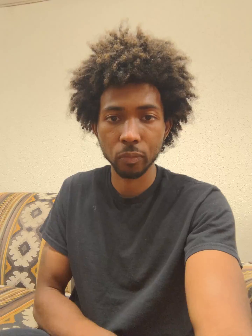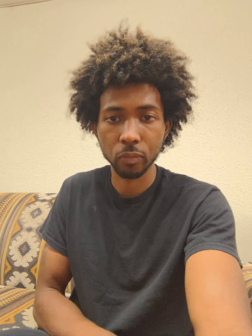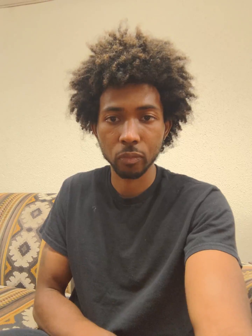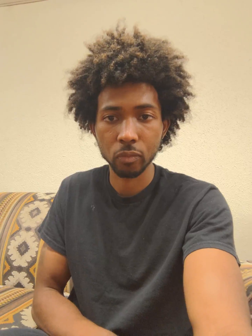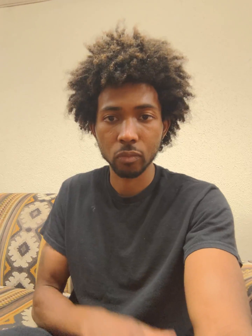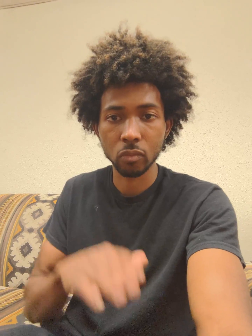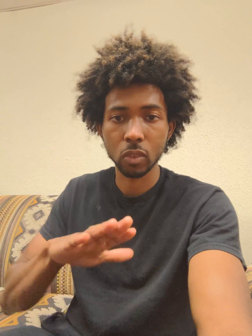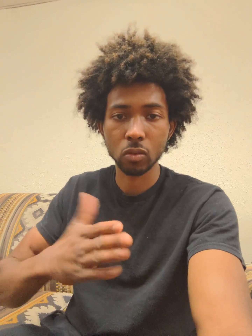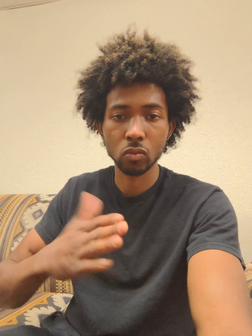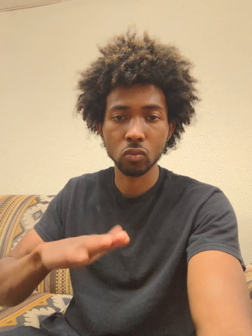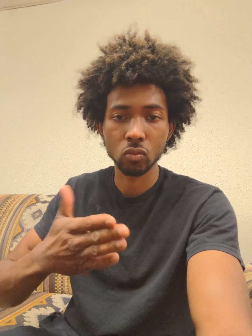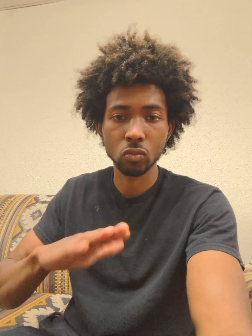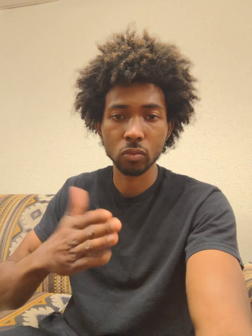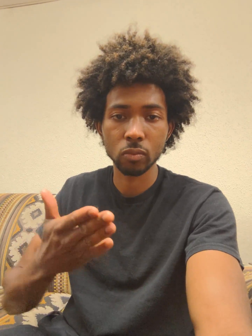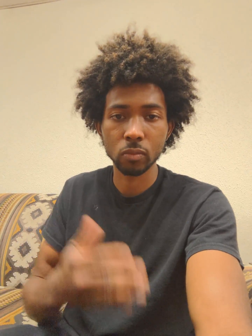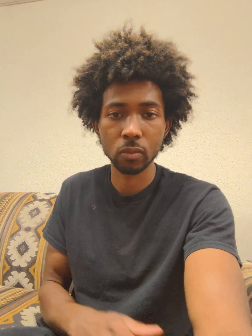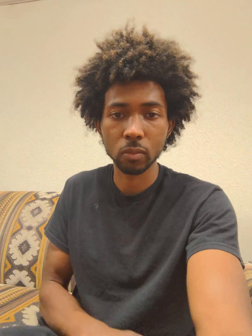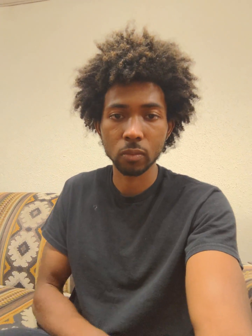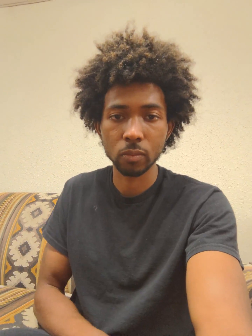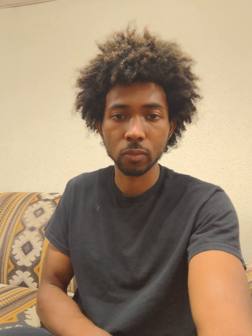cook